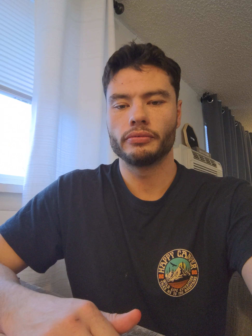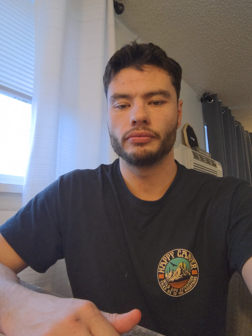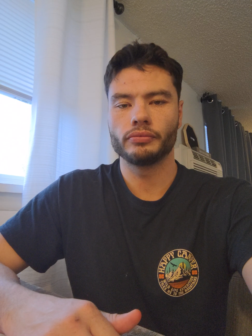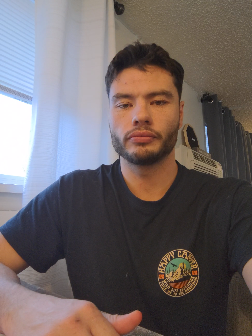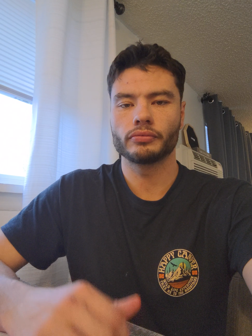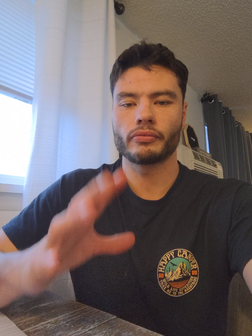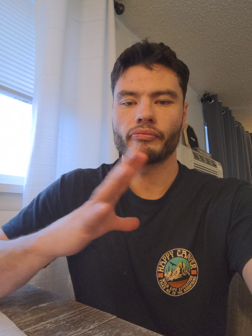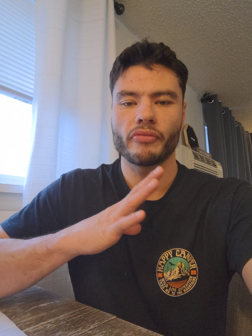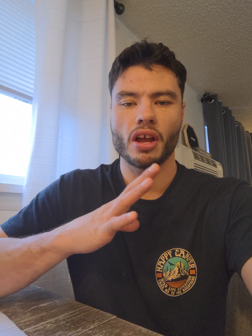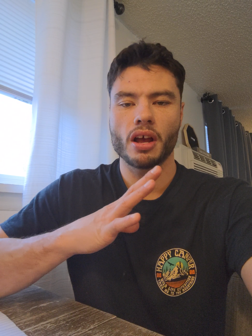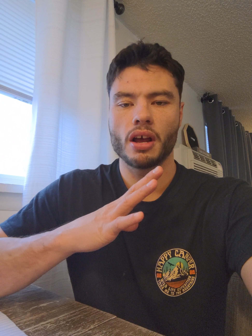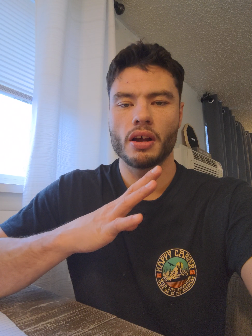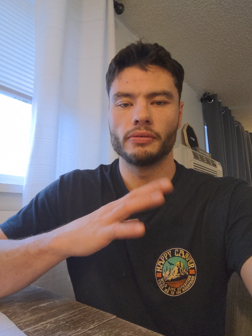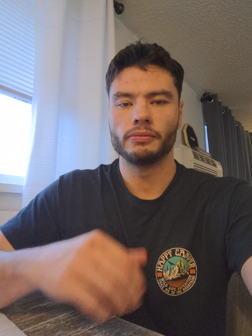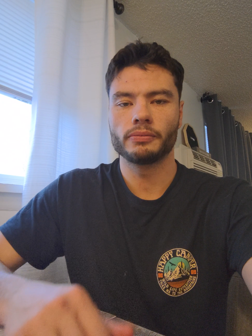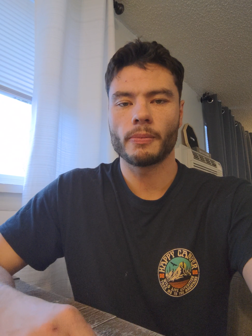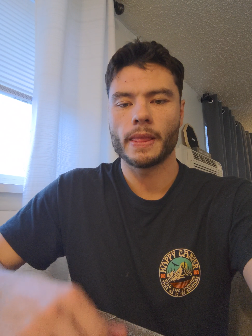fine